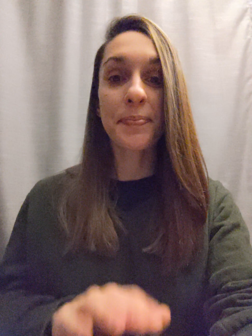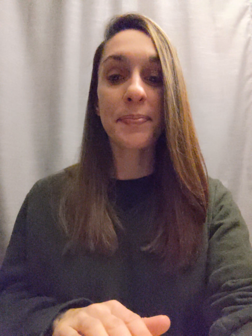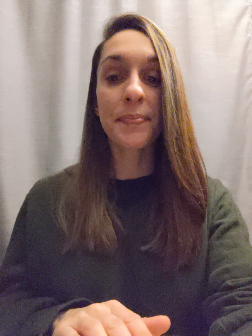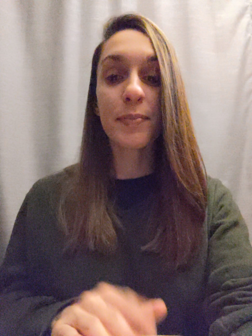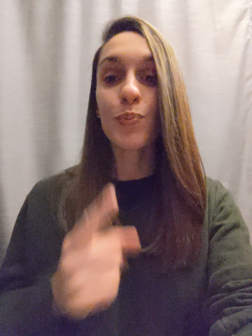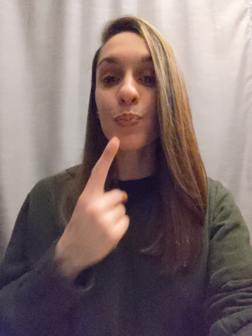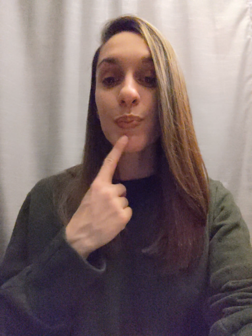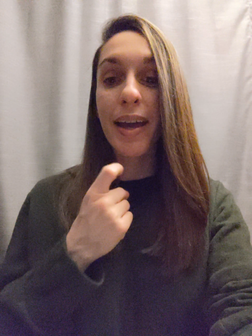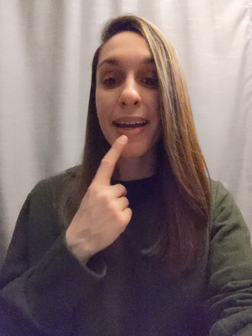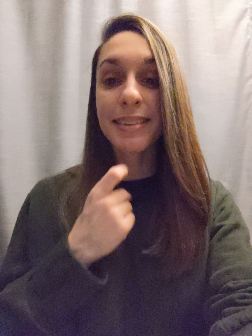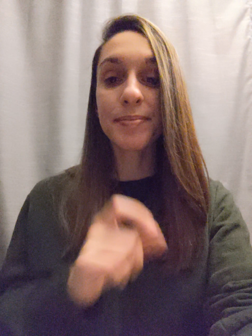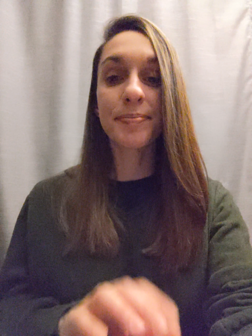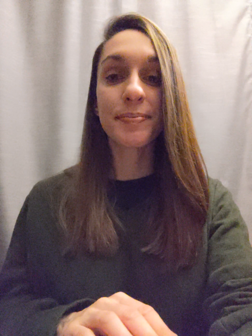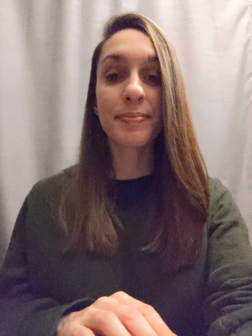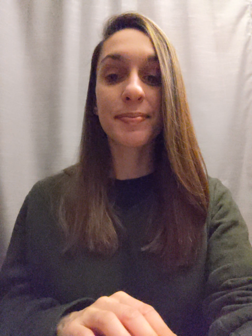red